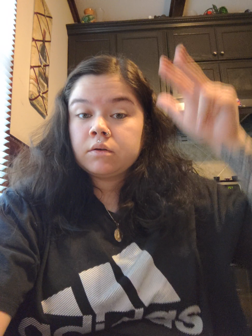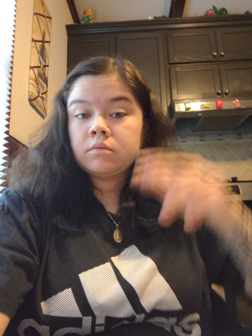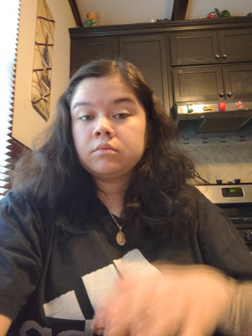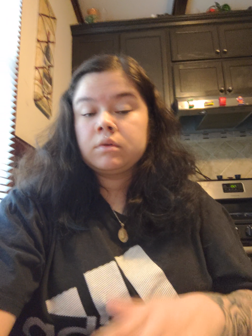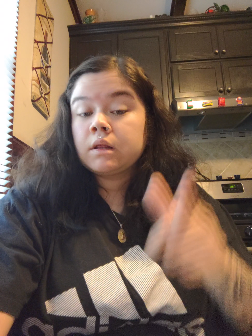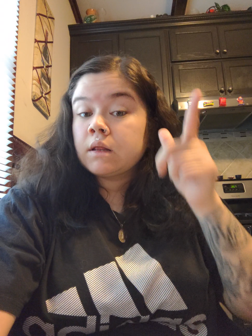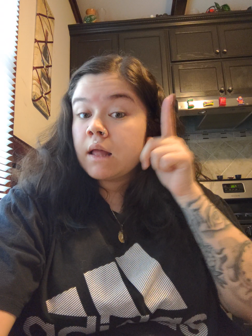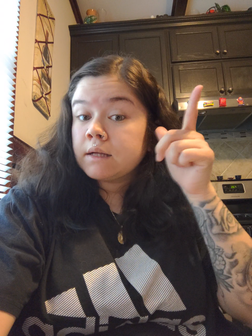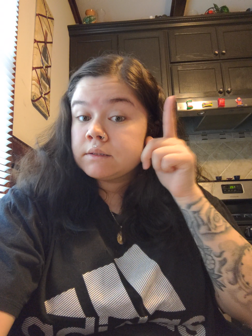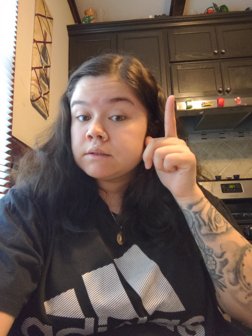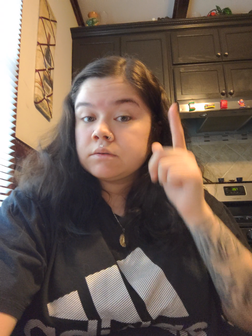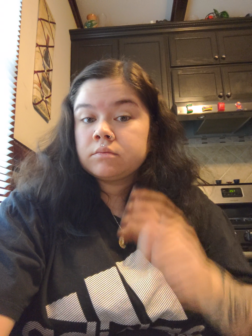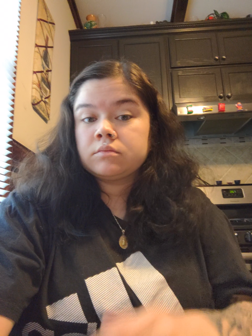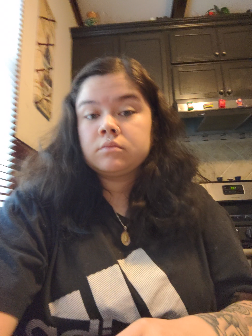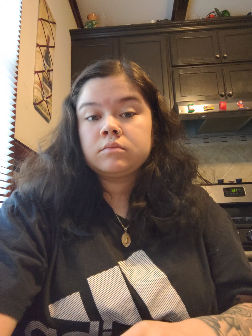listen